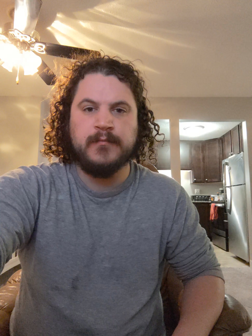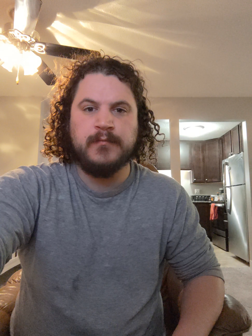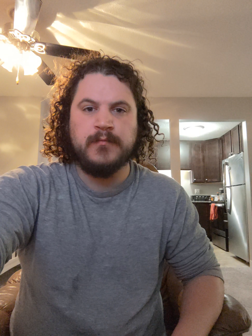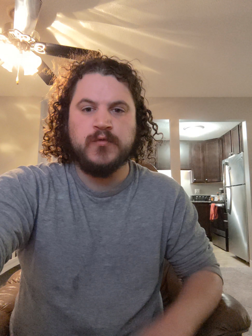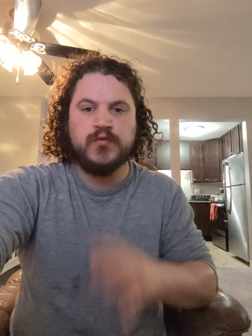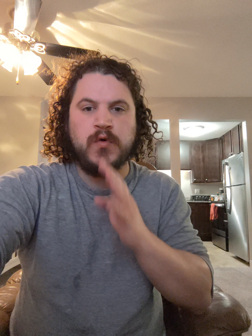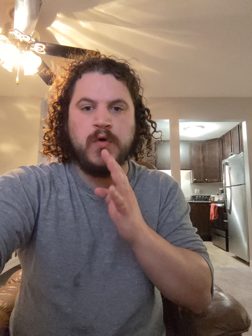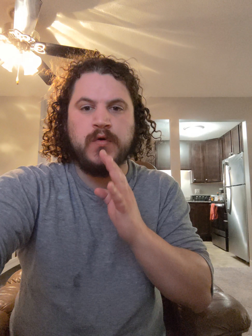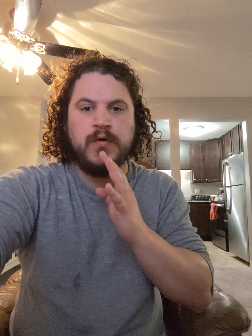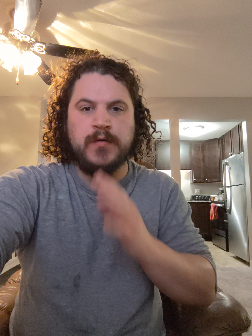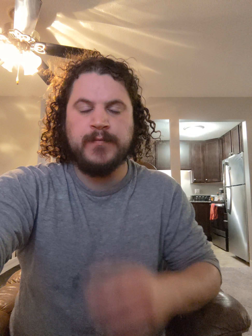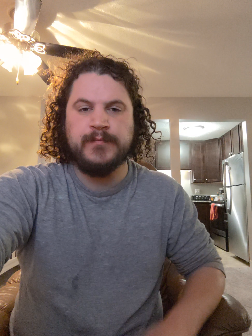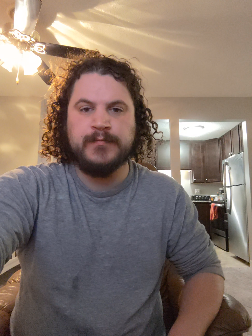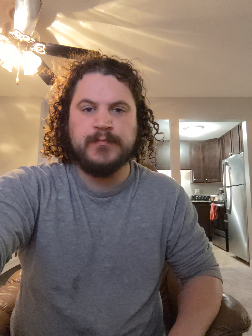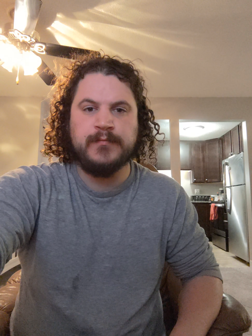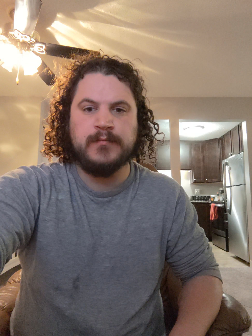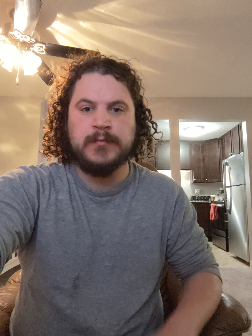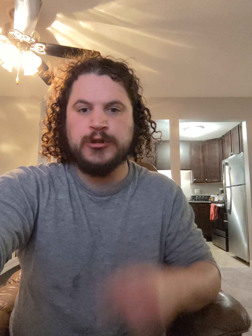talk